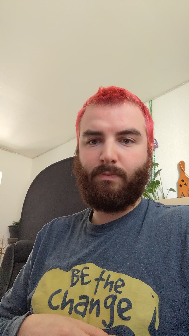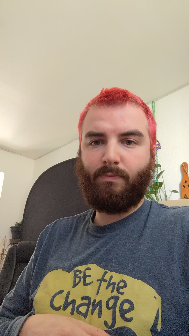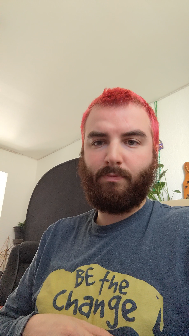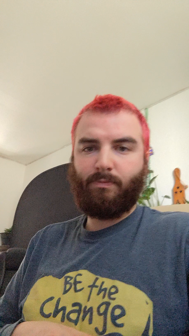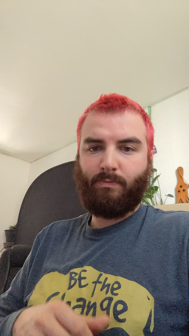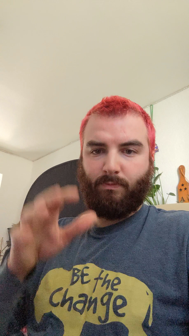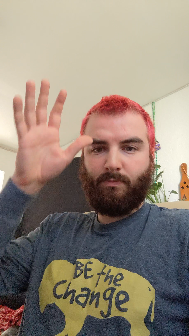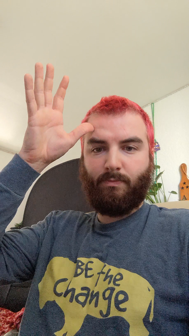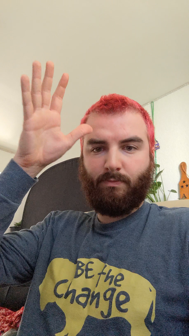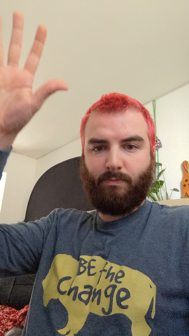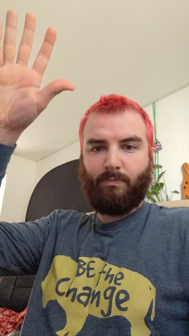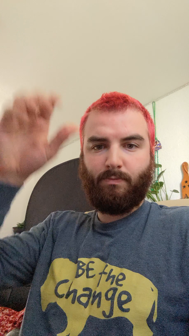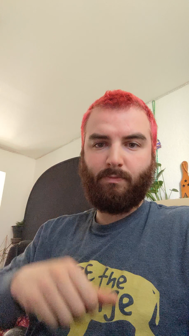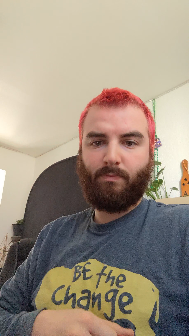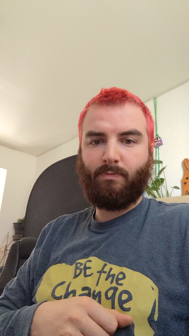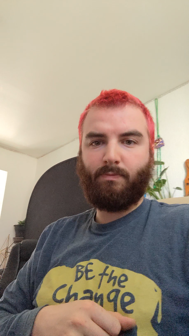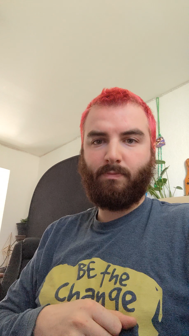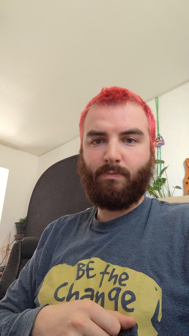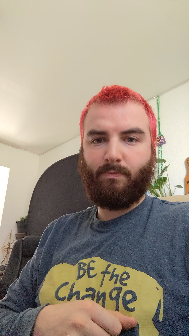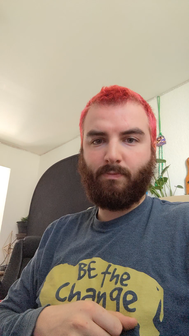moose